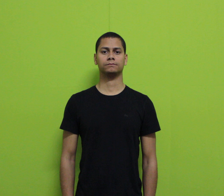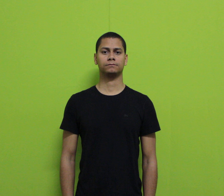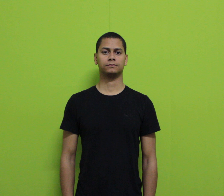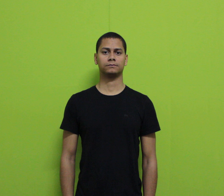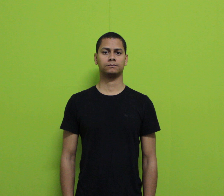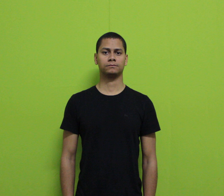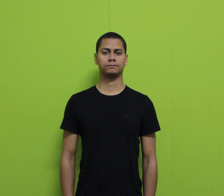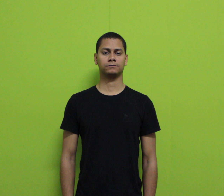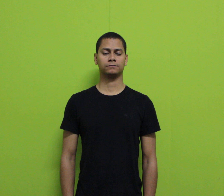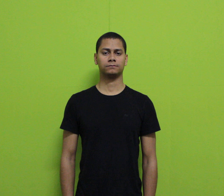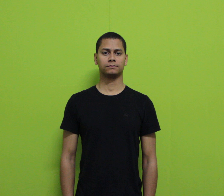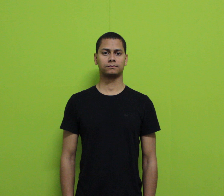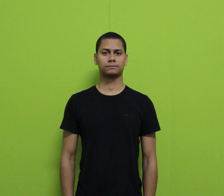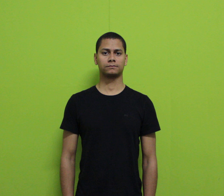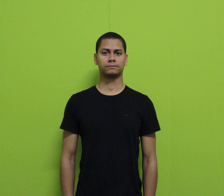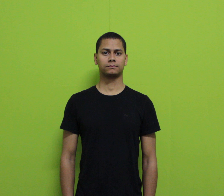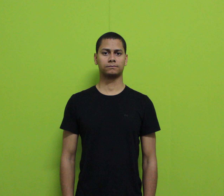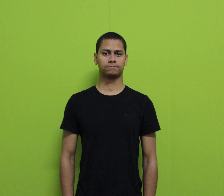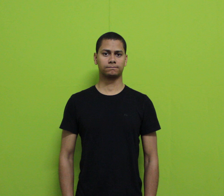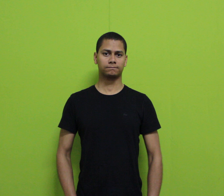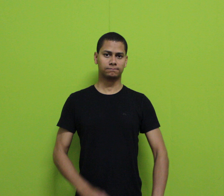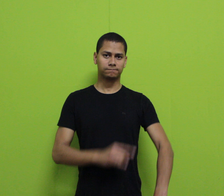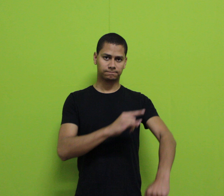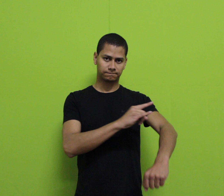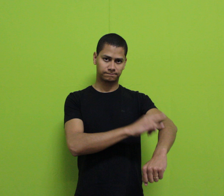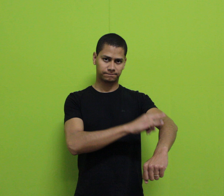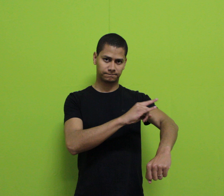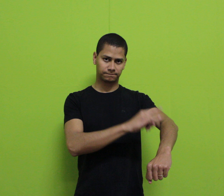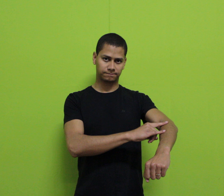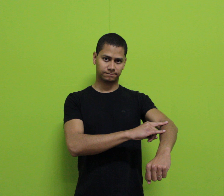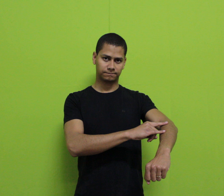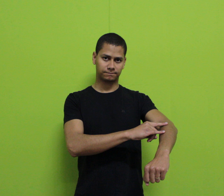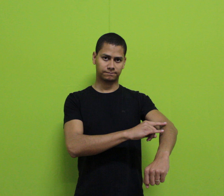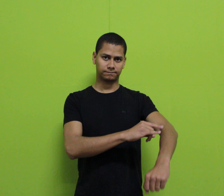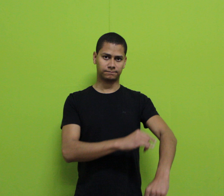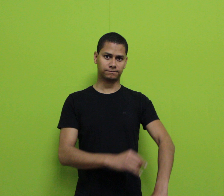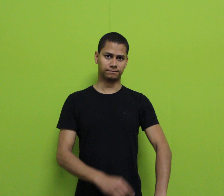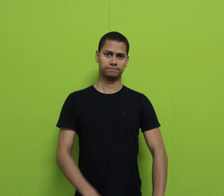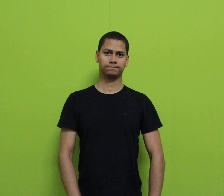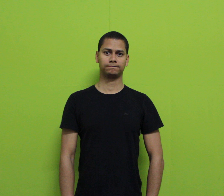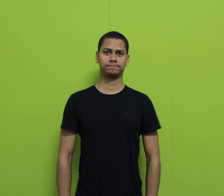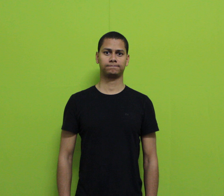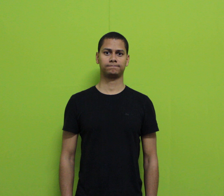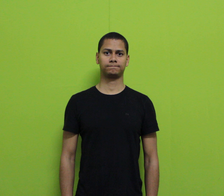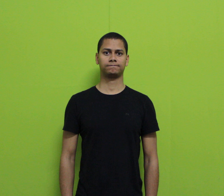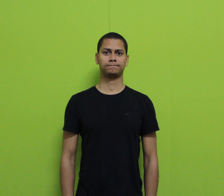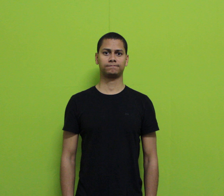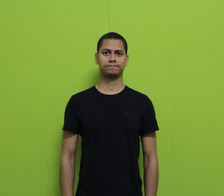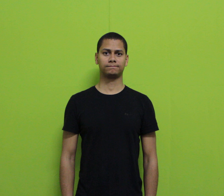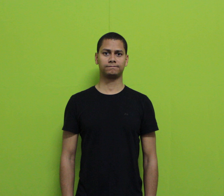banheiro